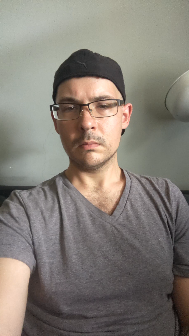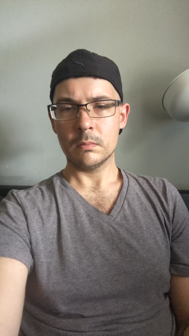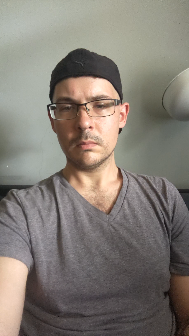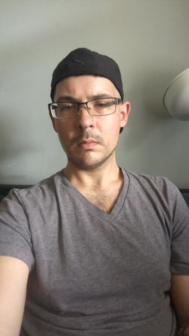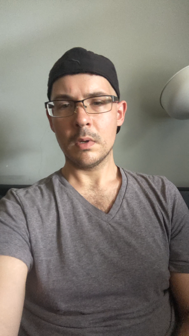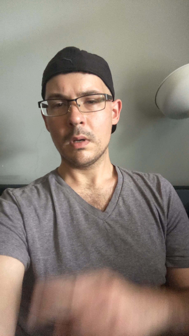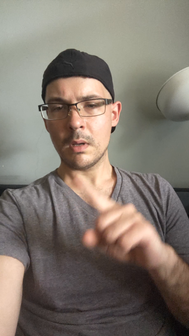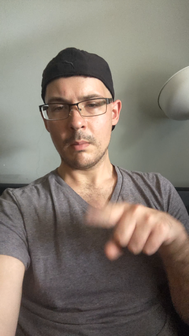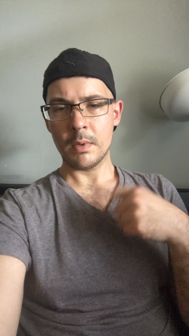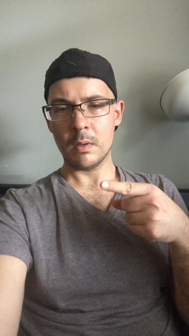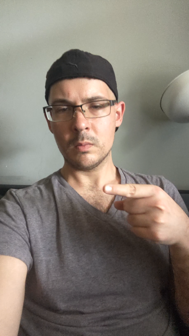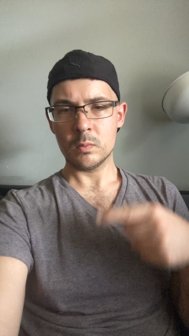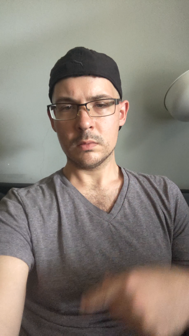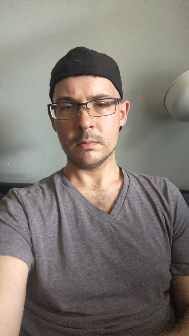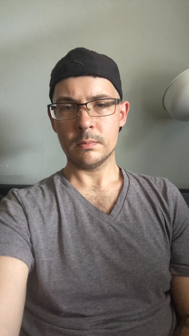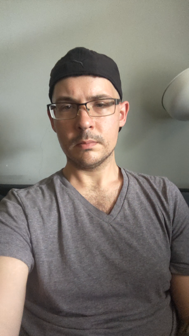about